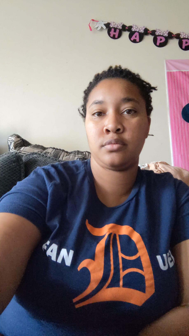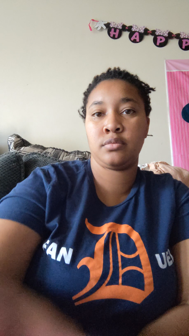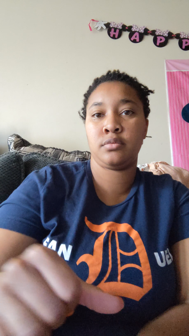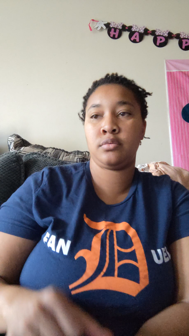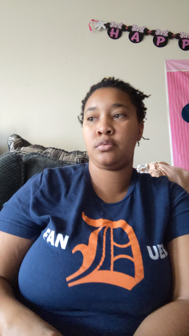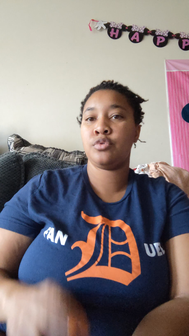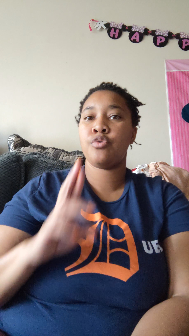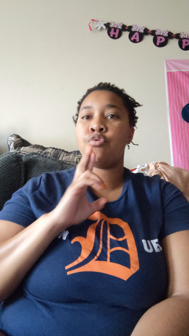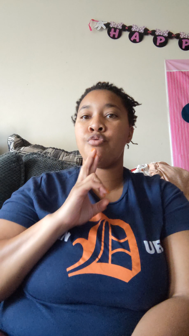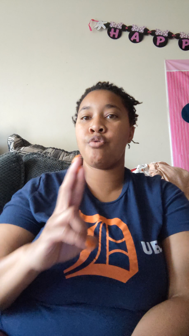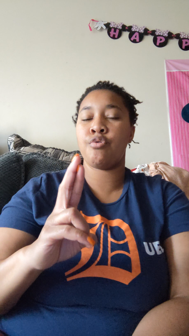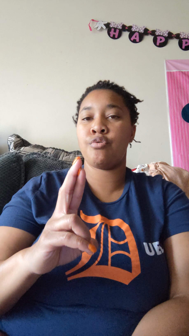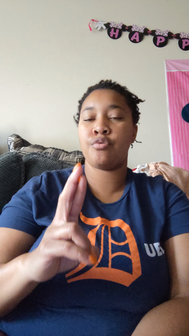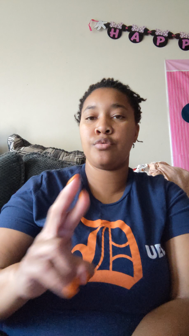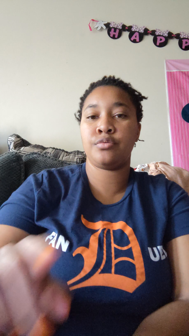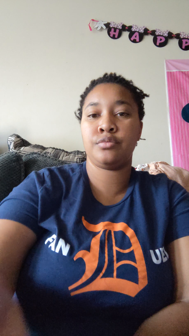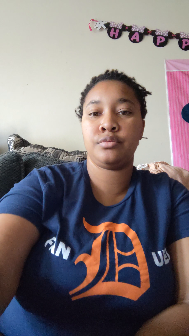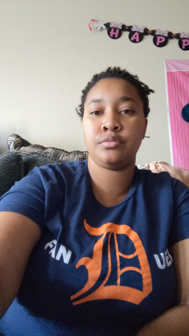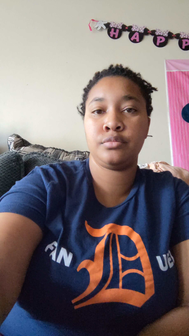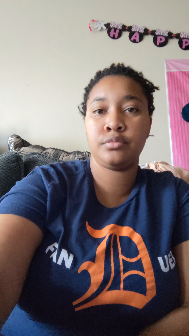are